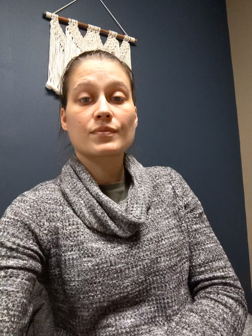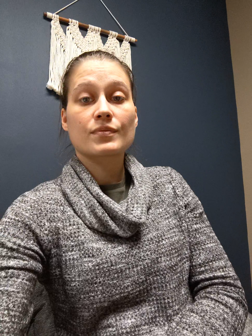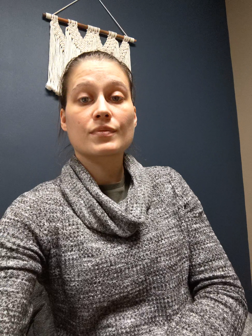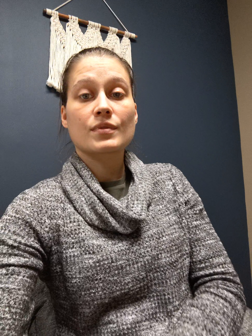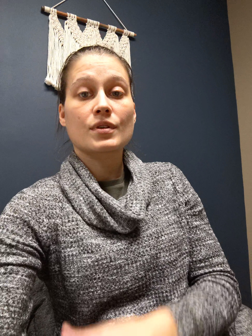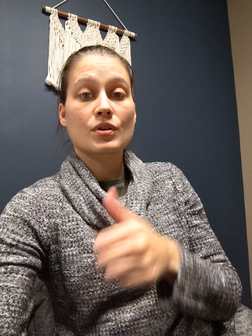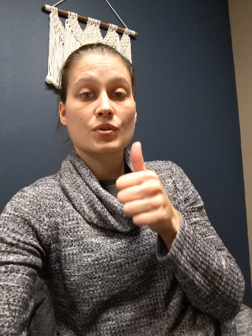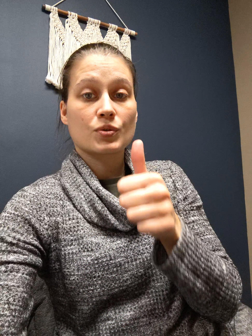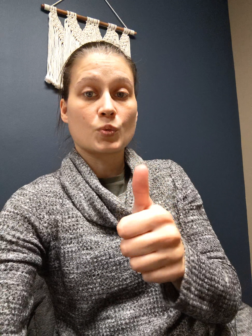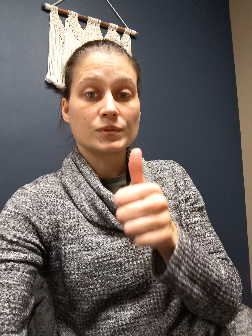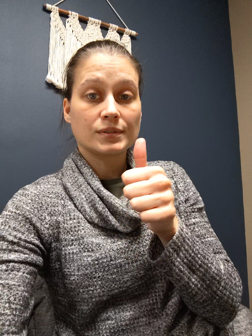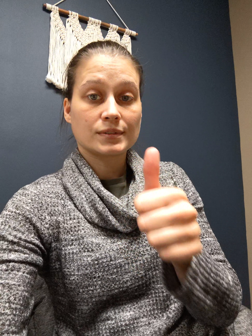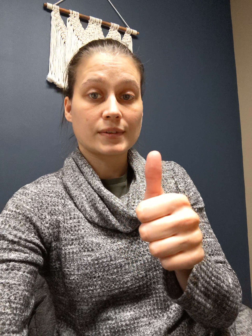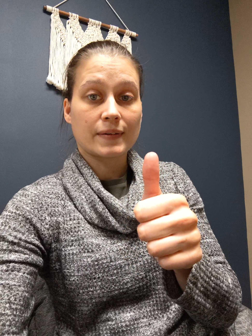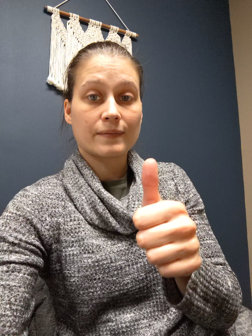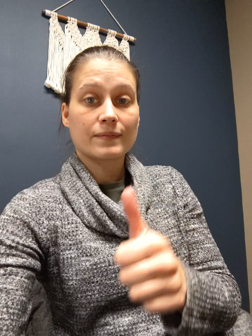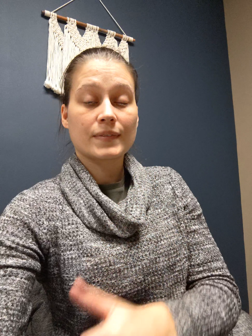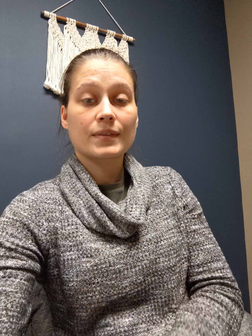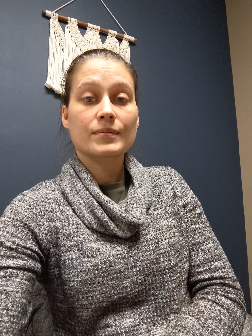yourself